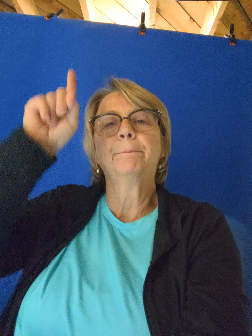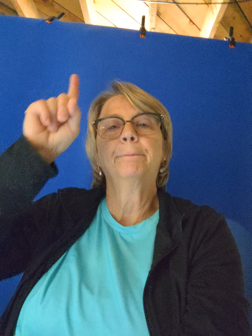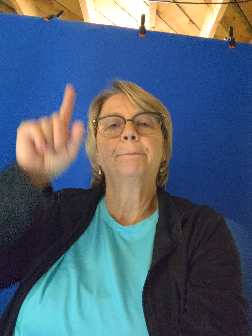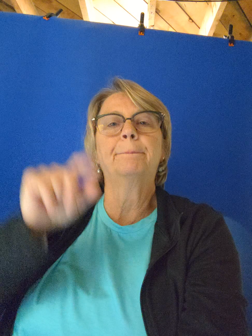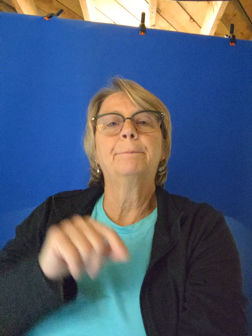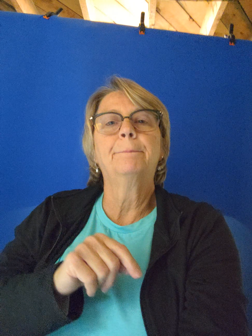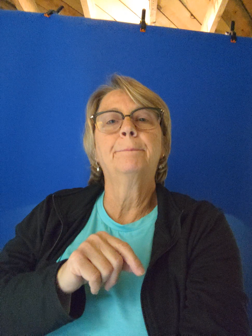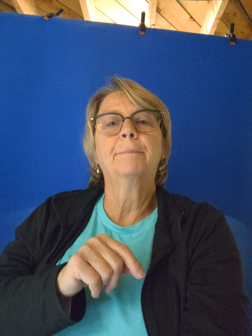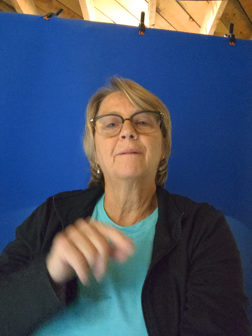up